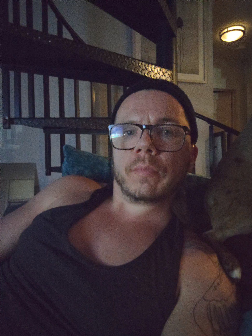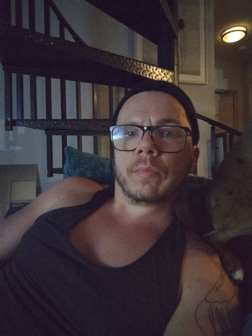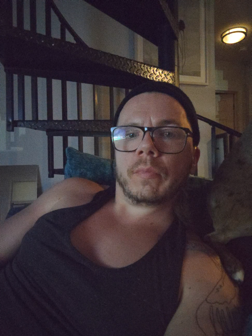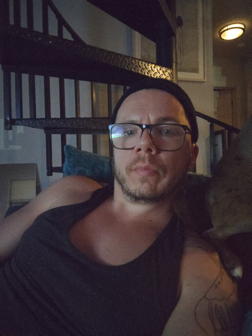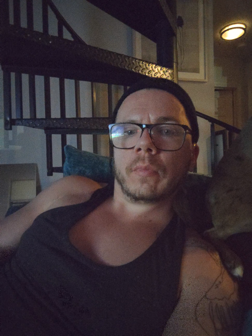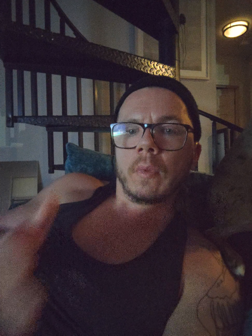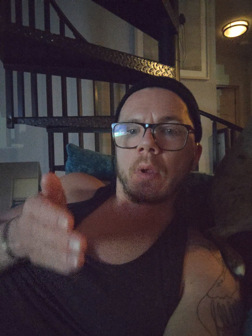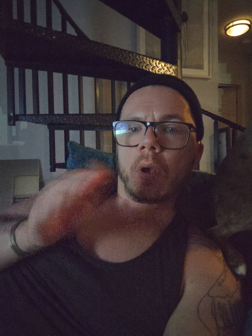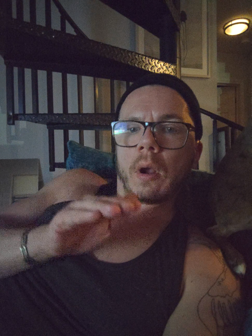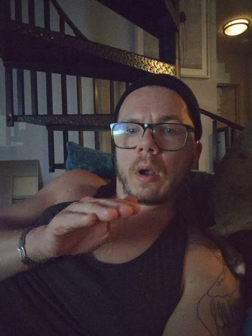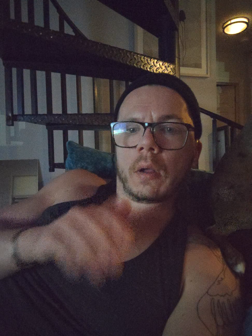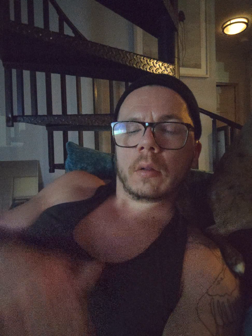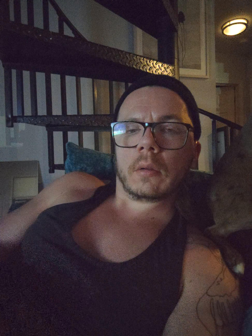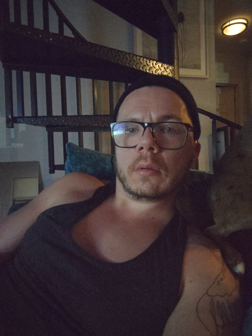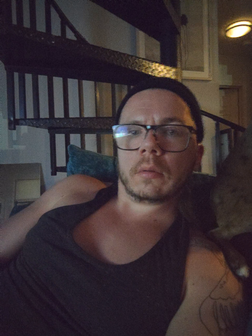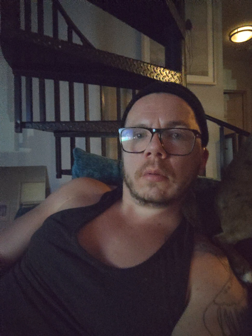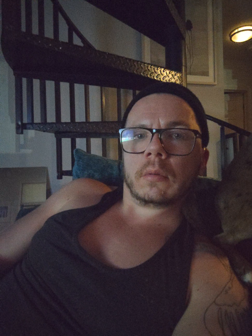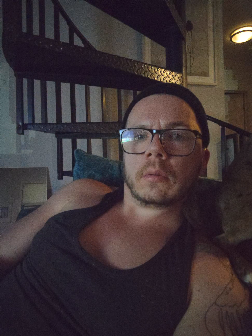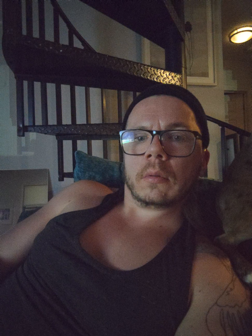on